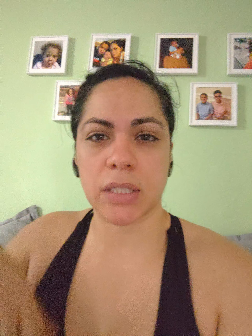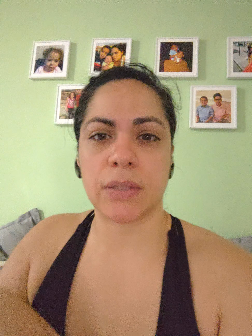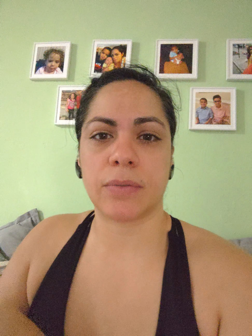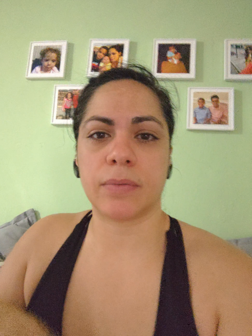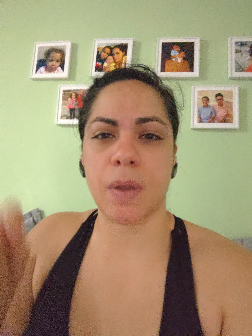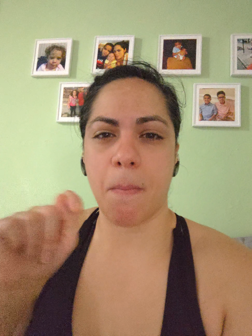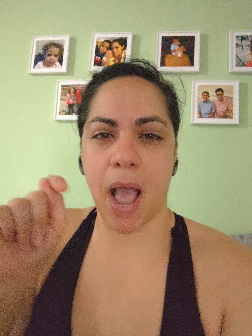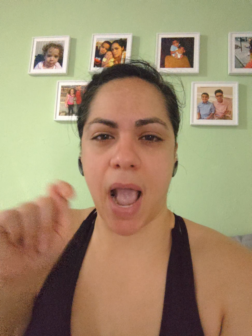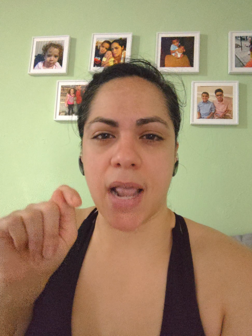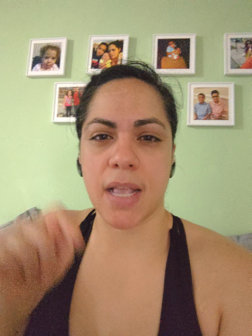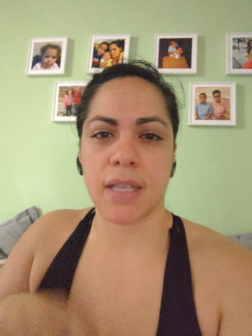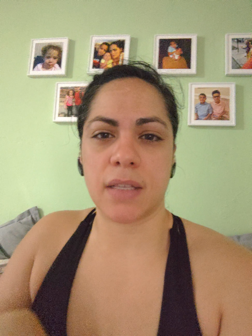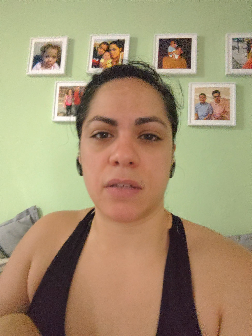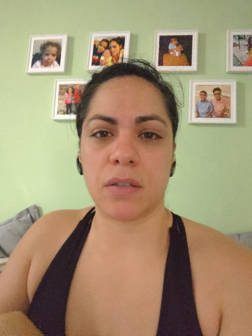potty